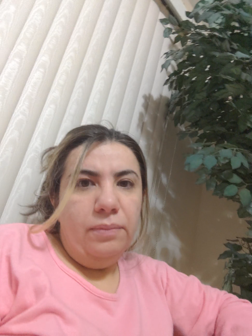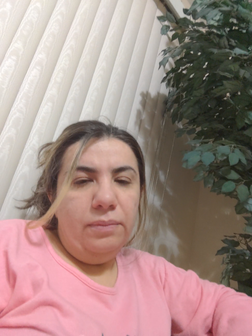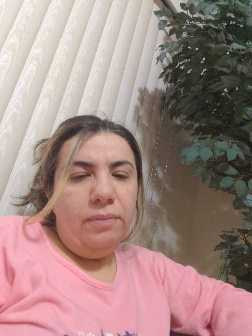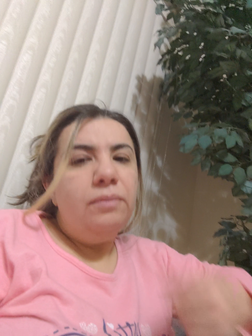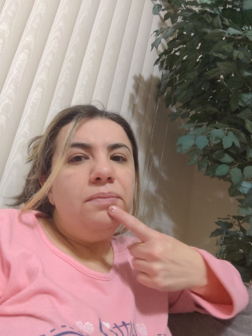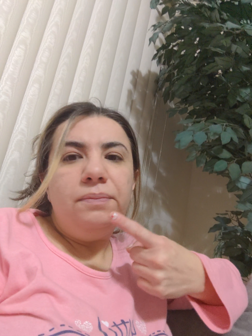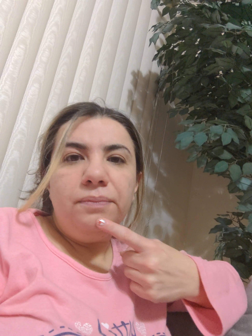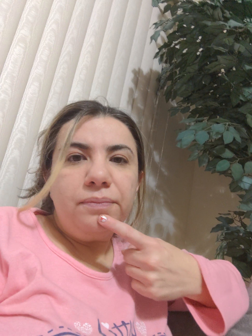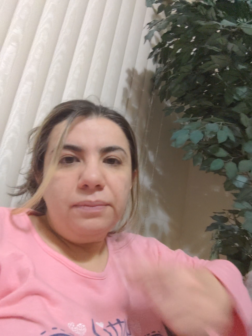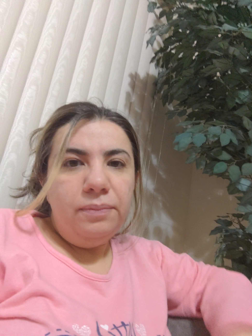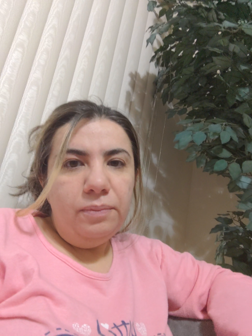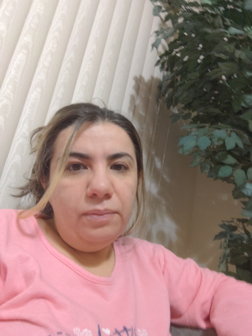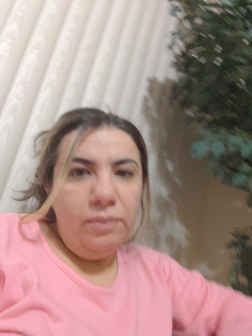say